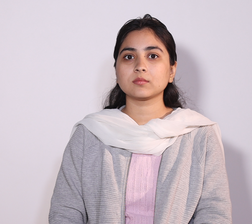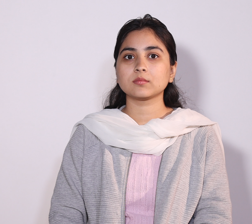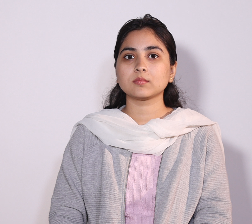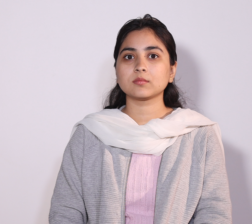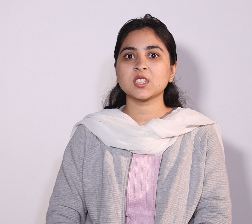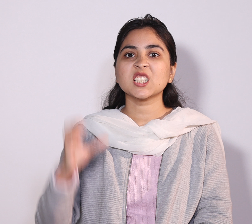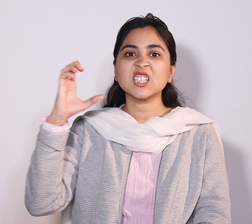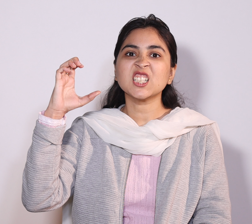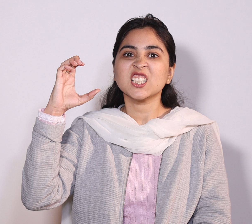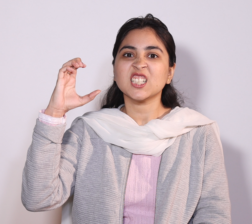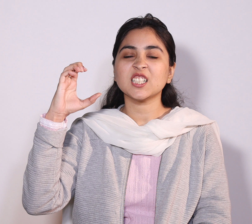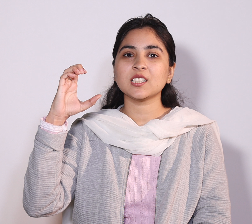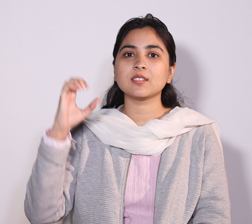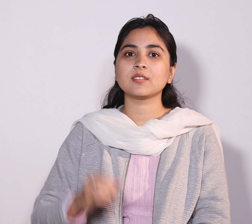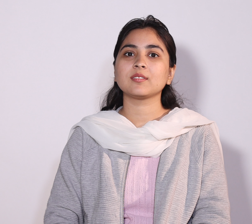stiff